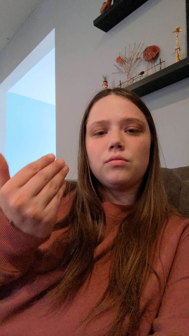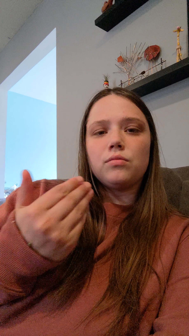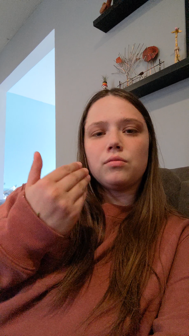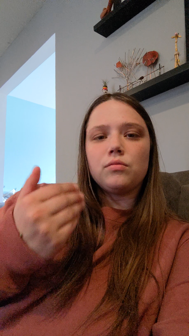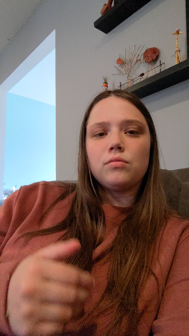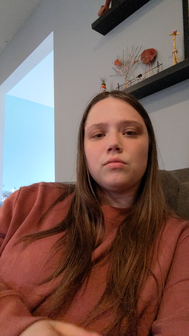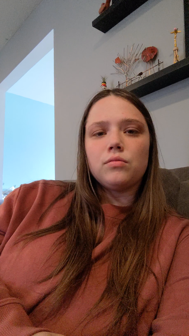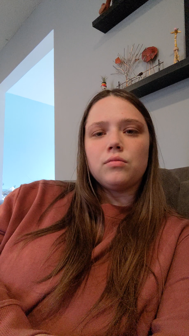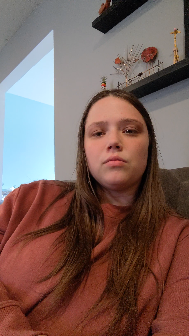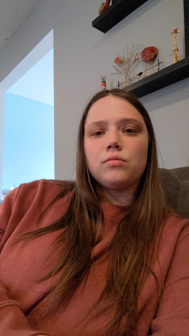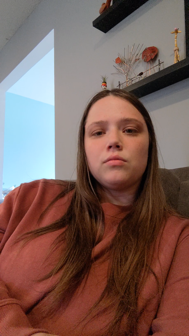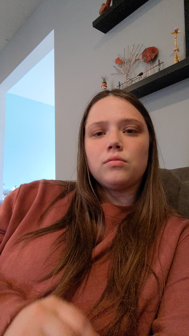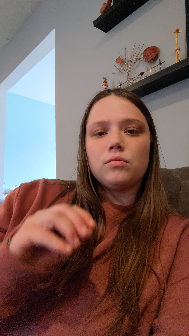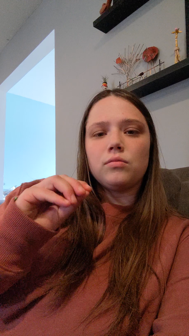of